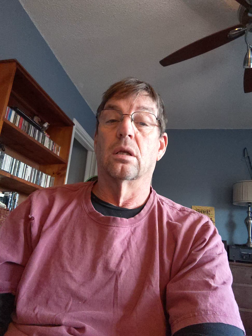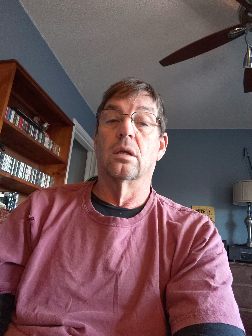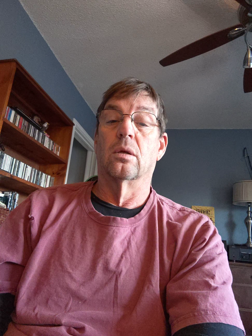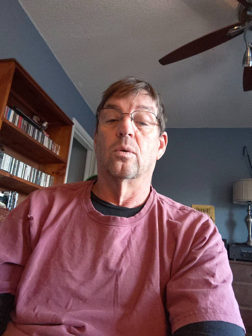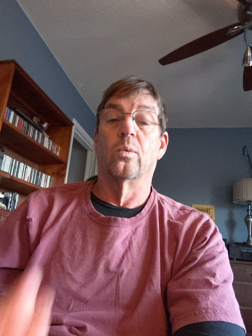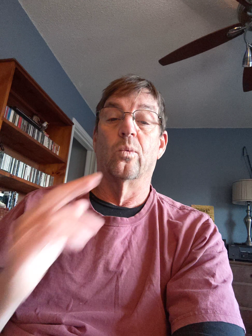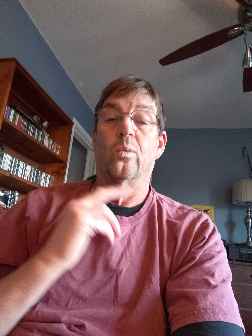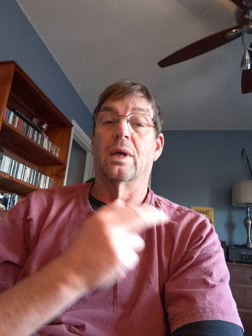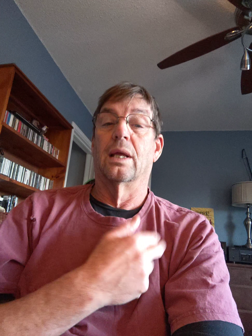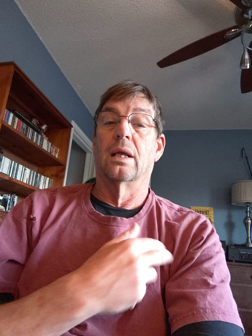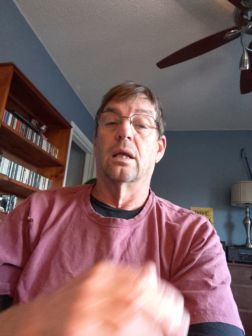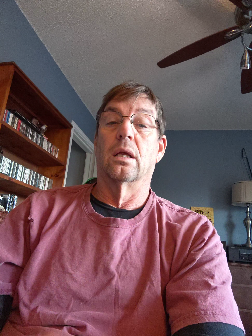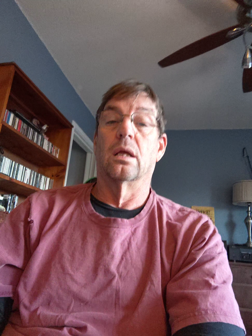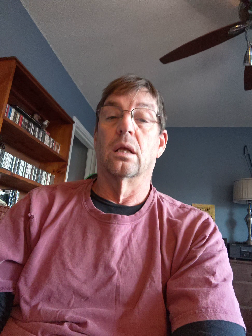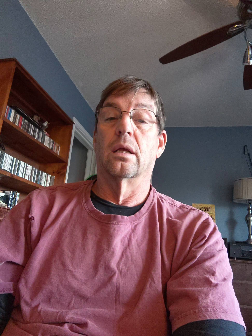we